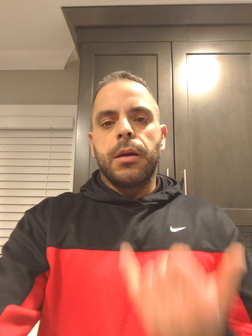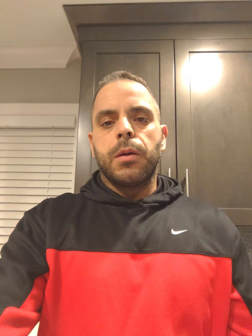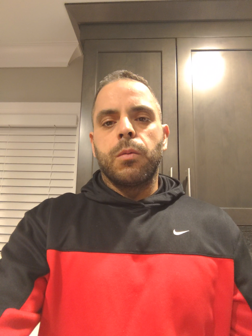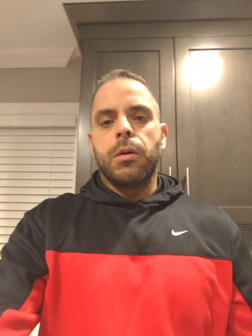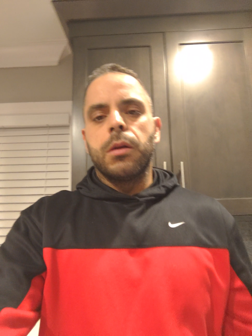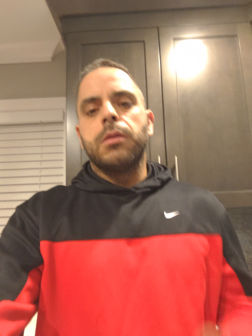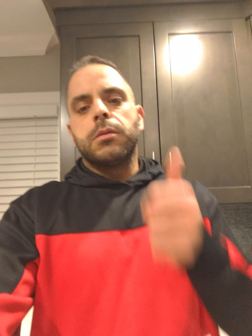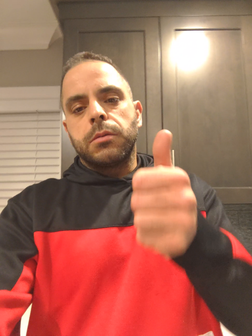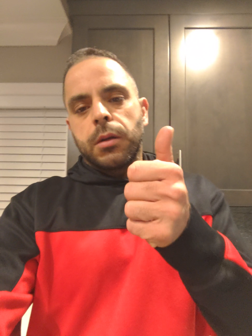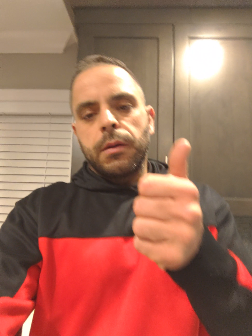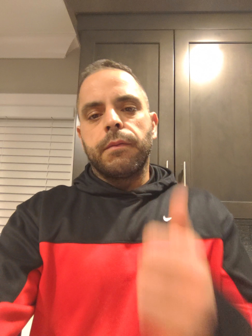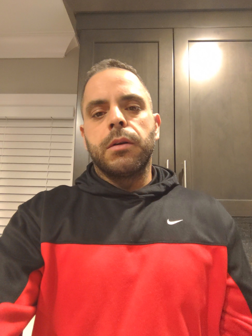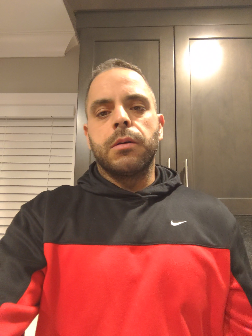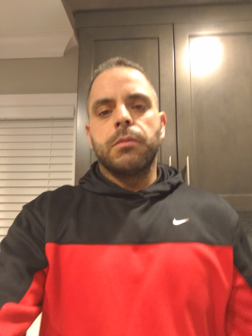yourself